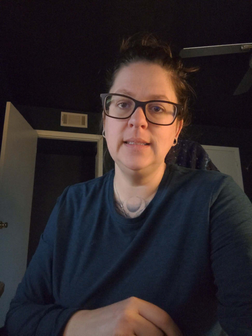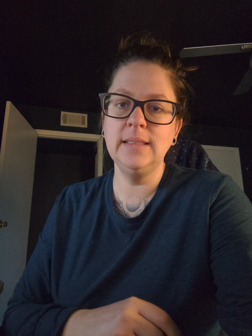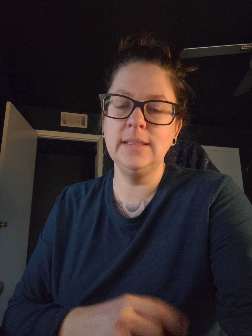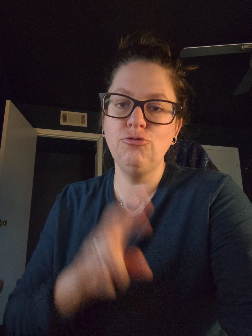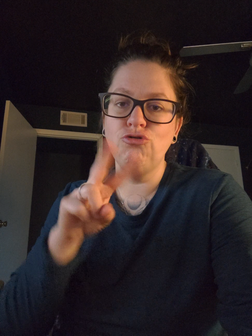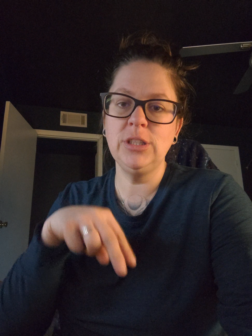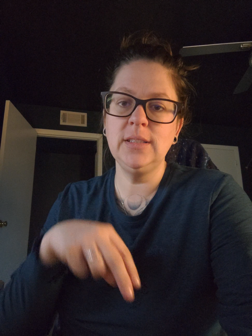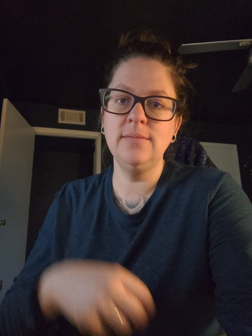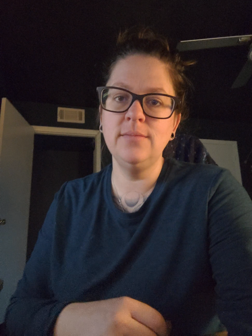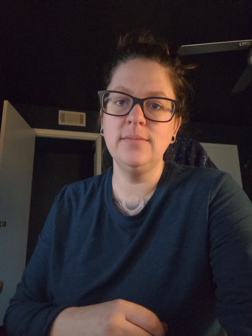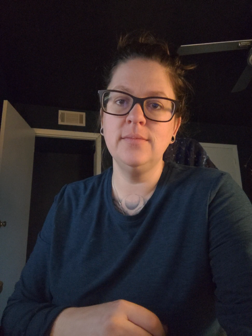read